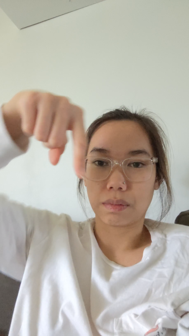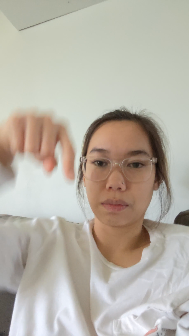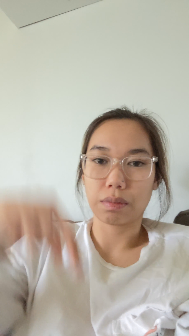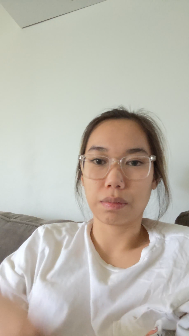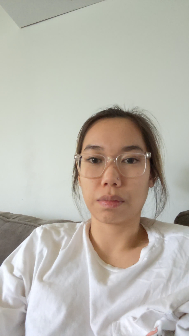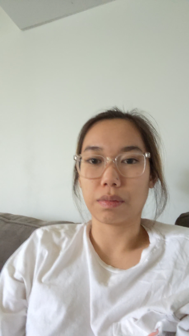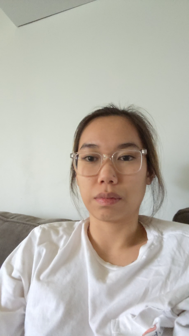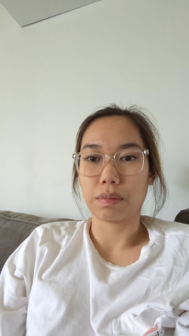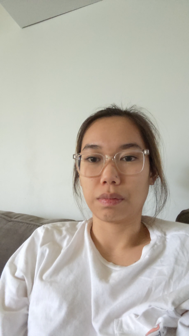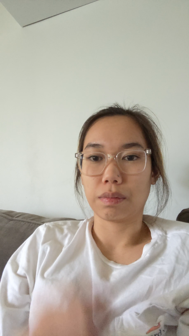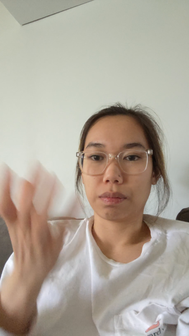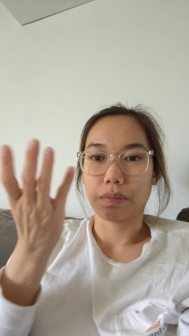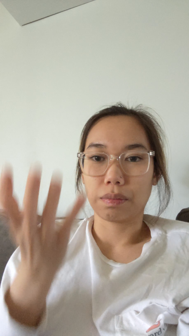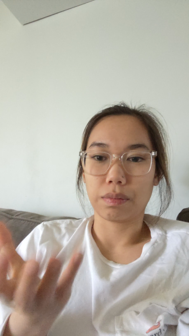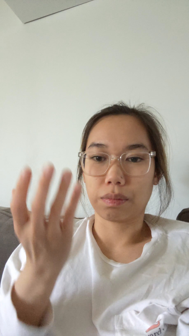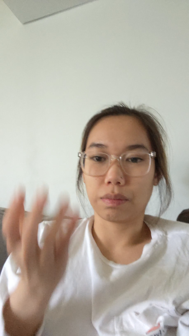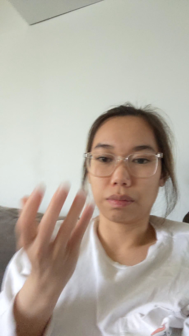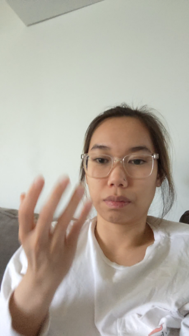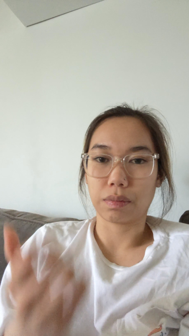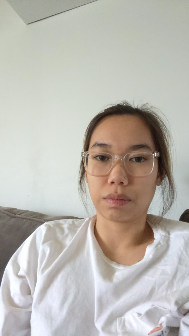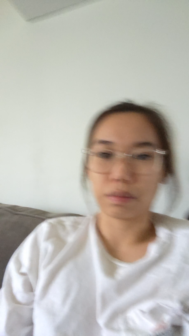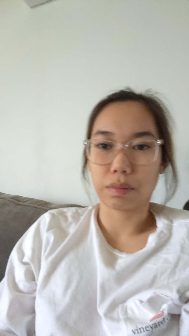heavy